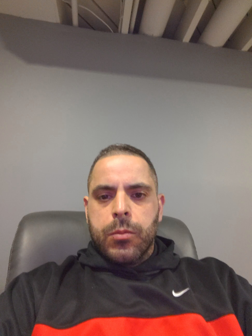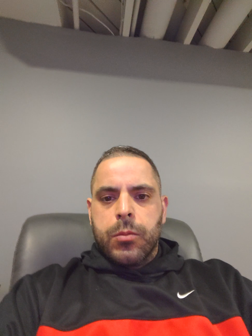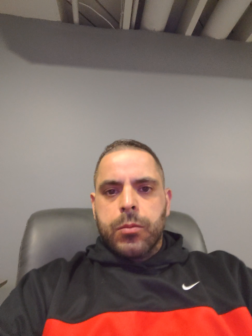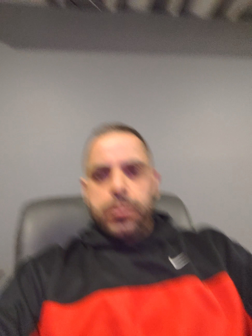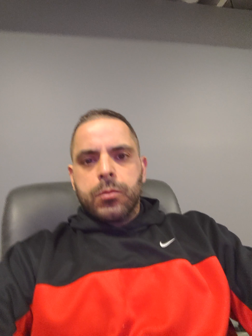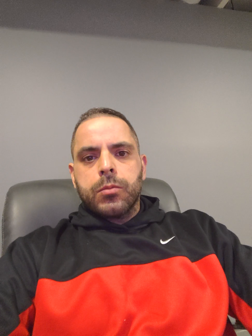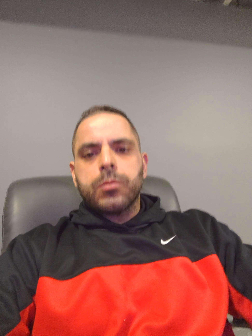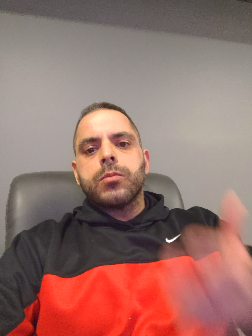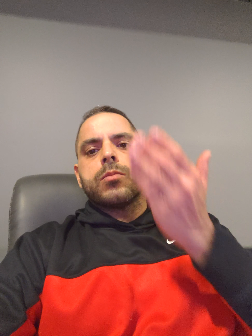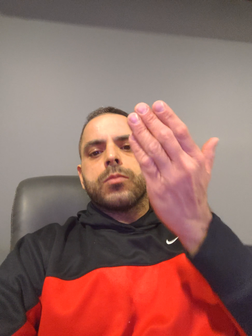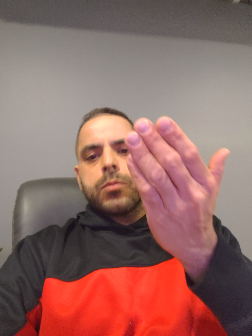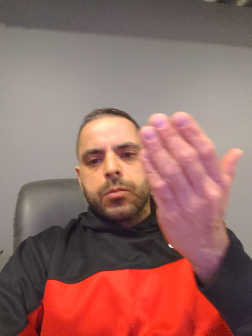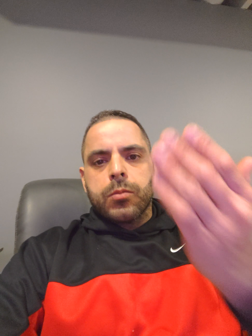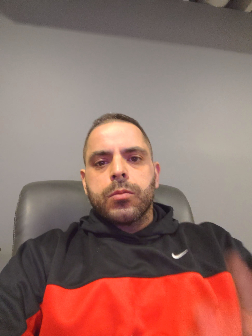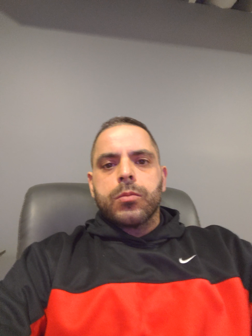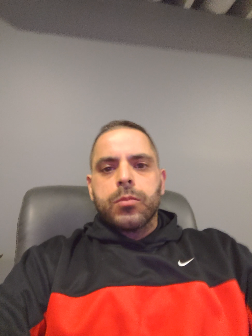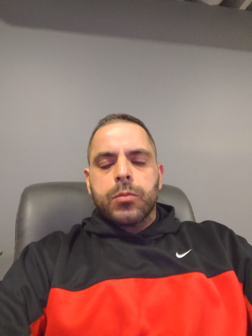there